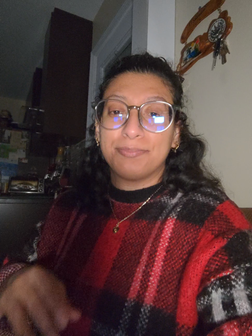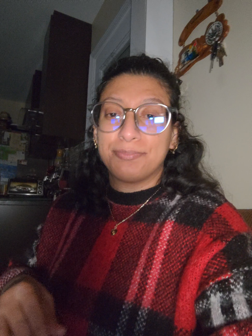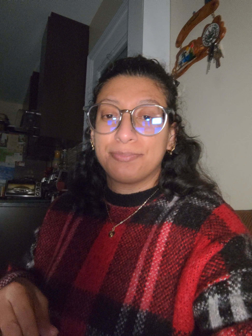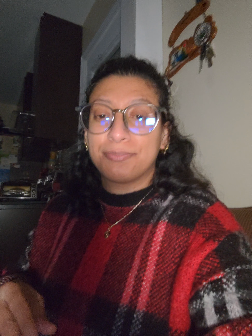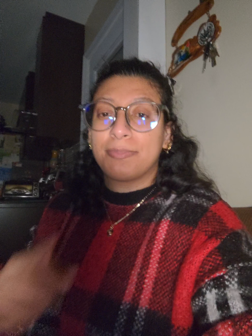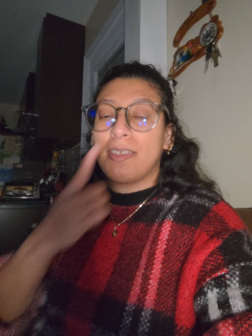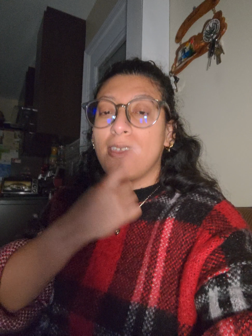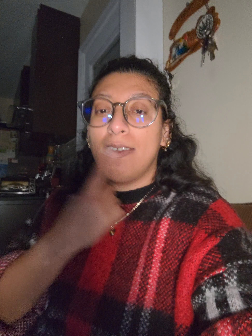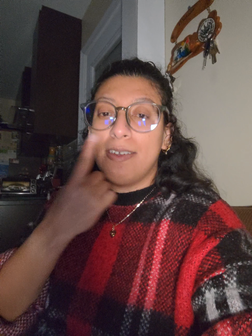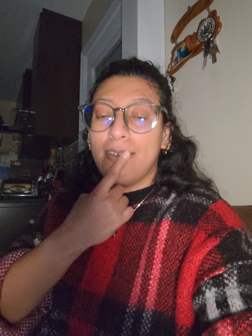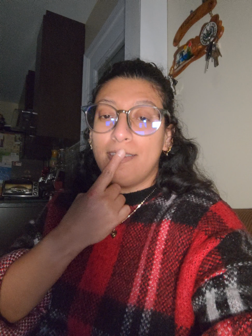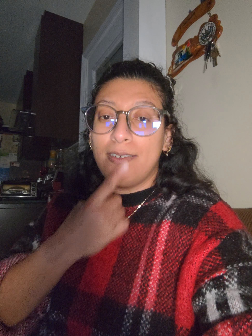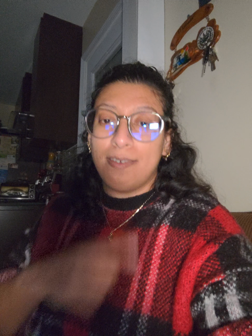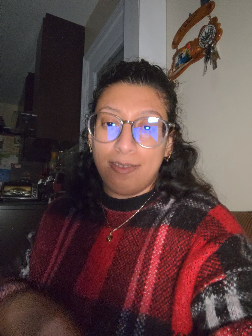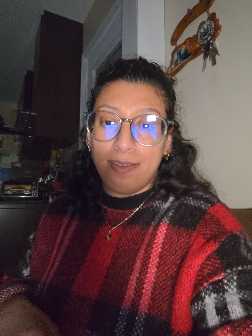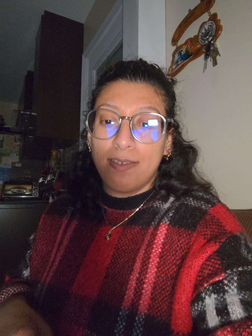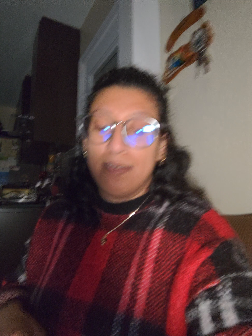mouth